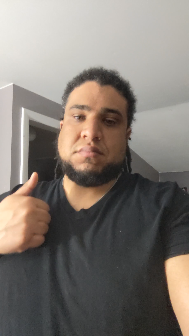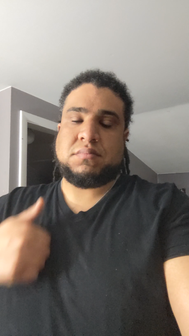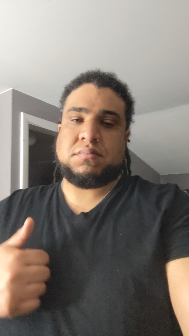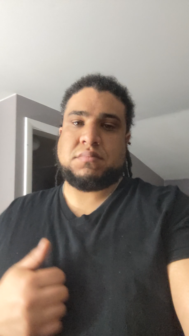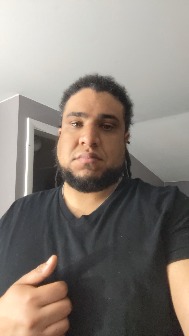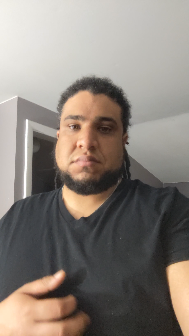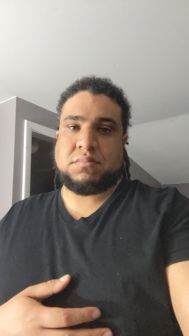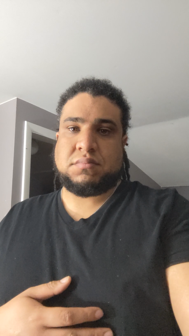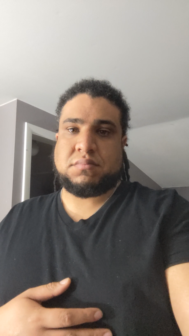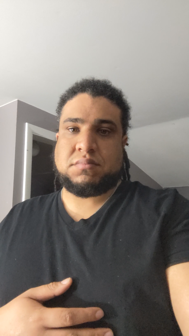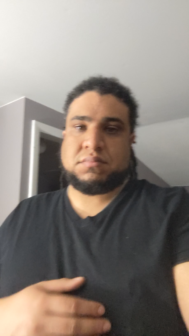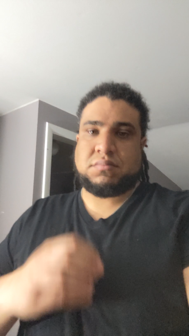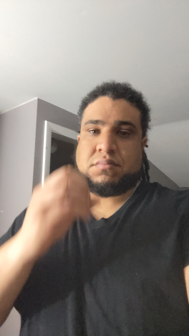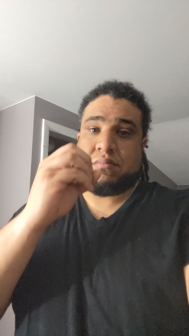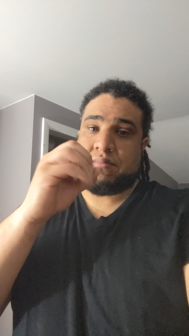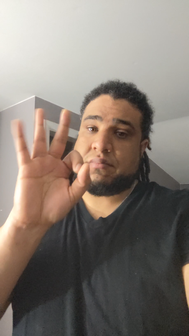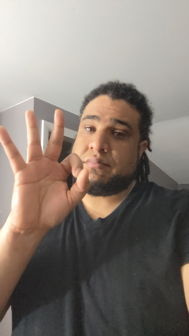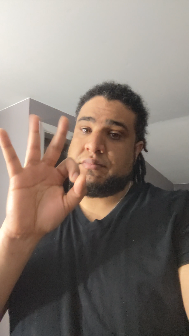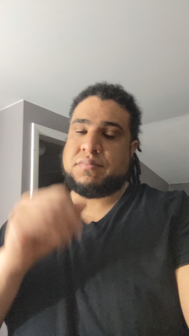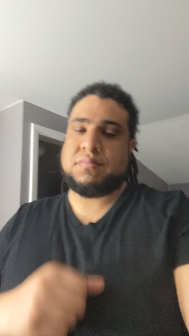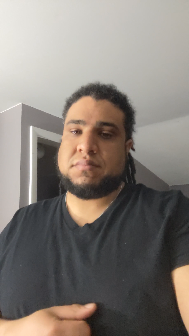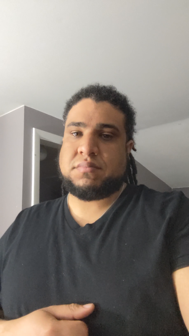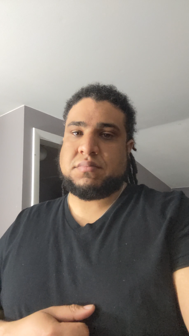of